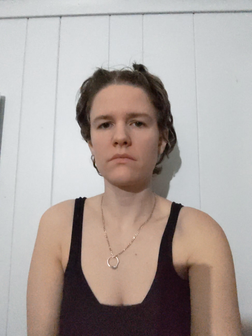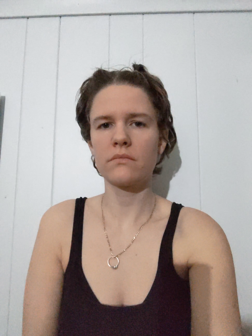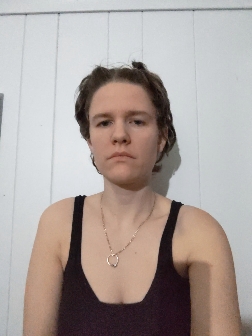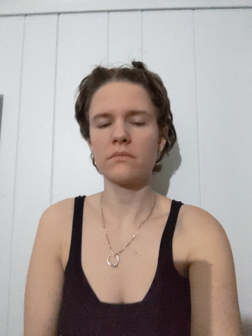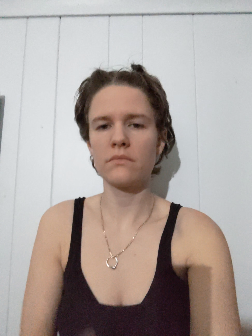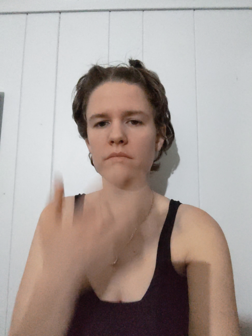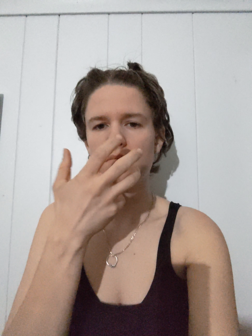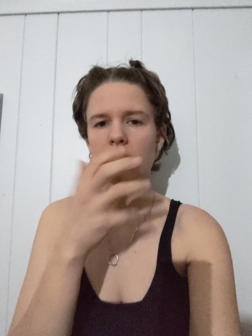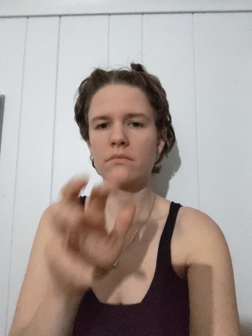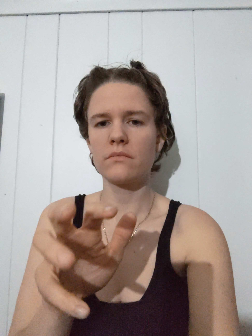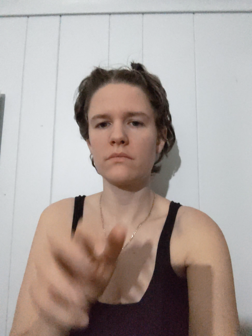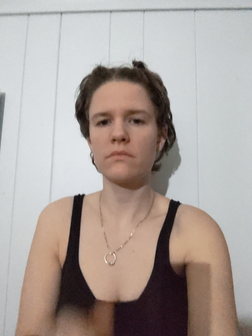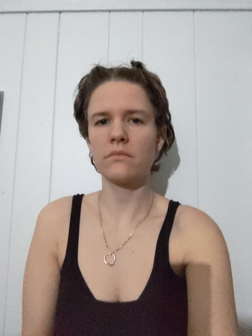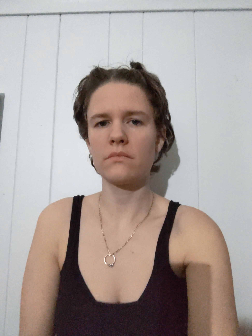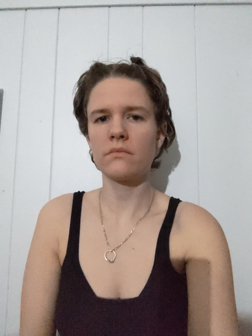hot